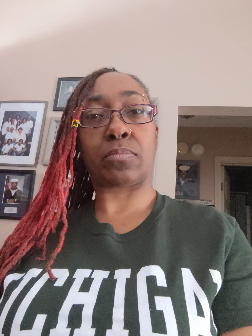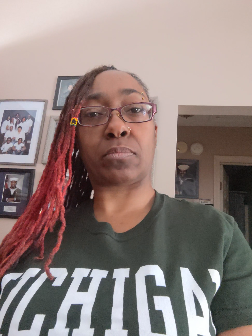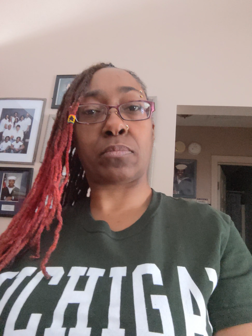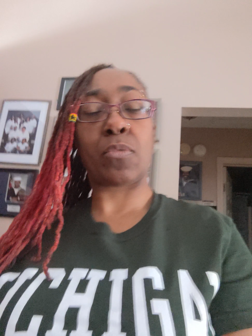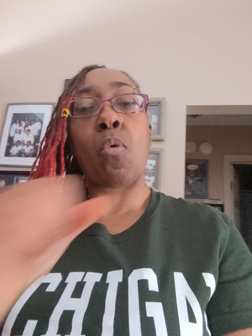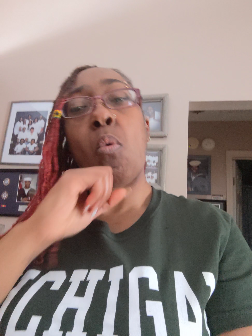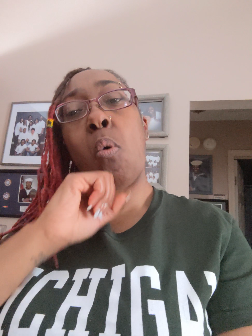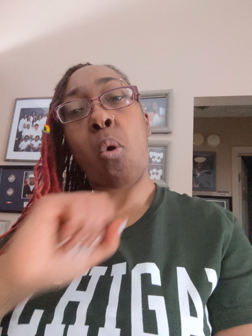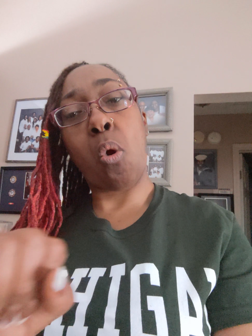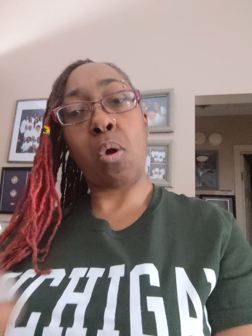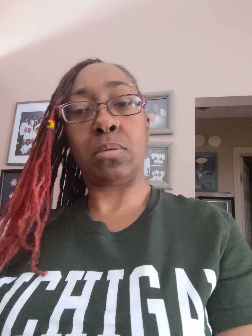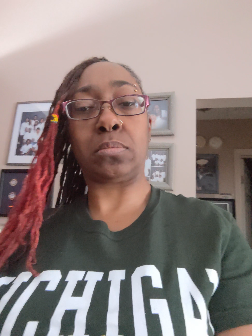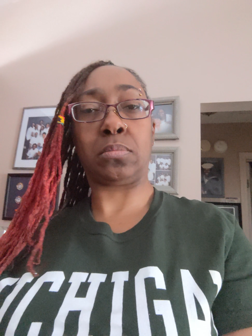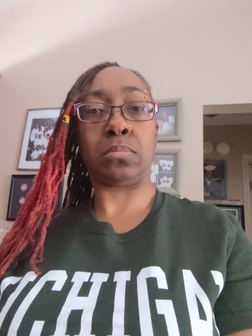old